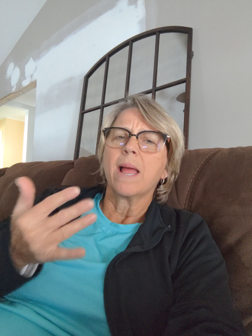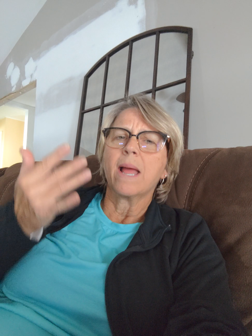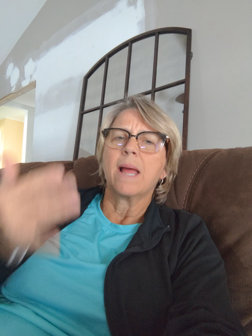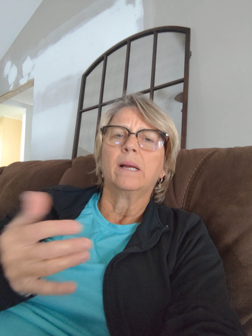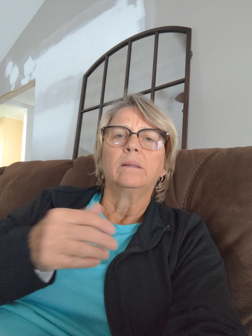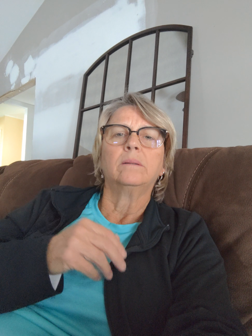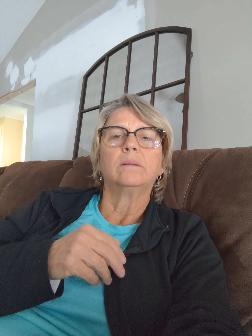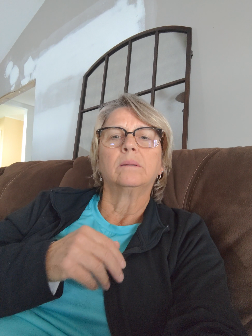wait